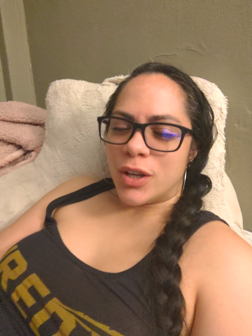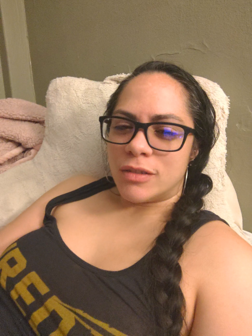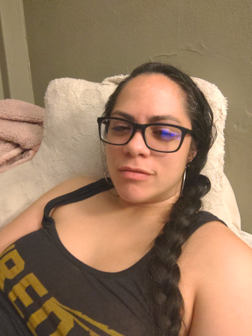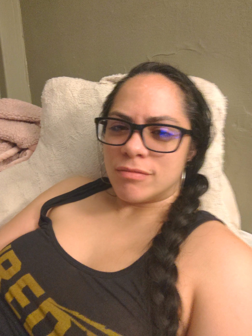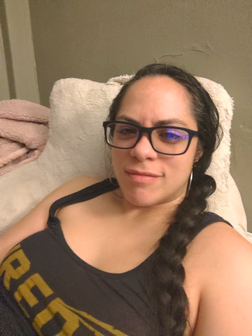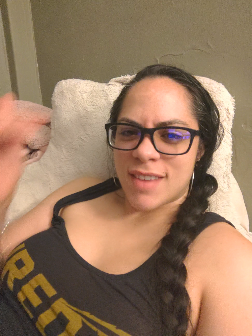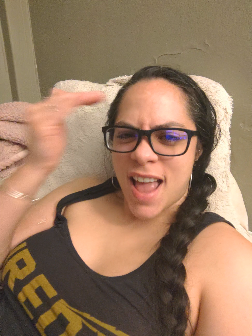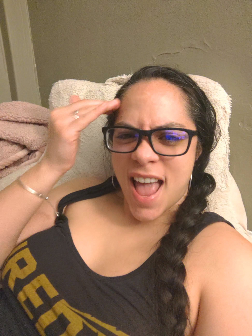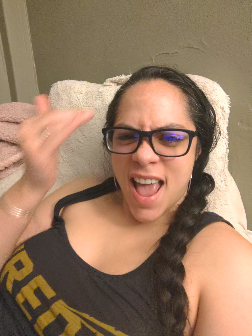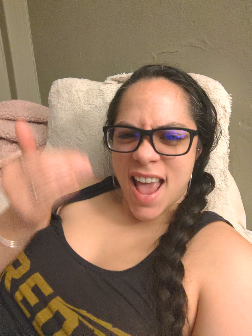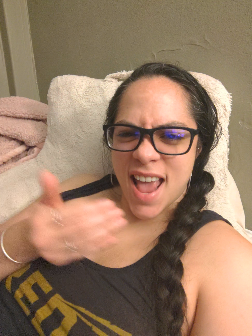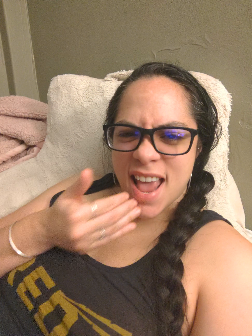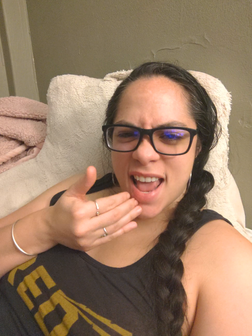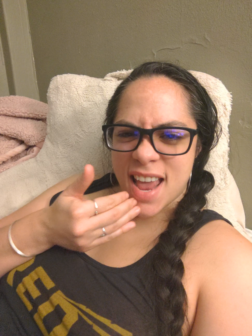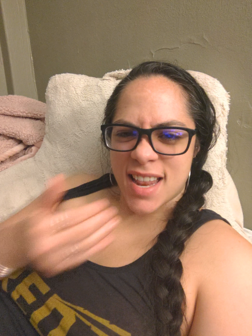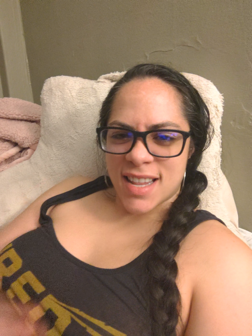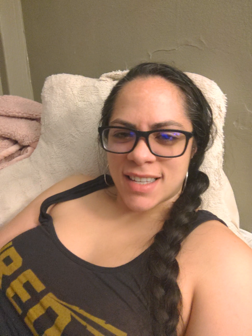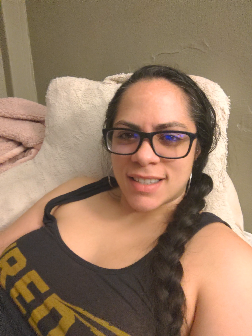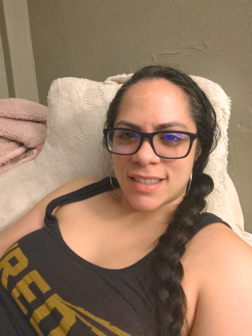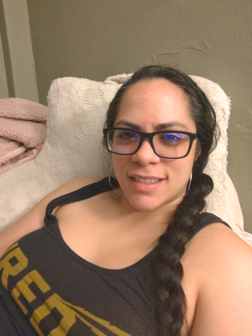head